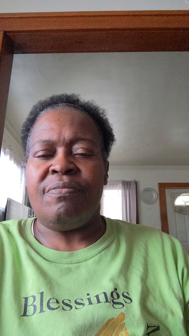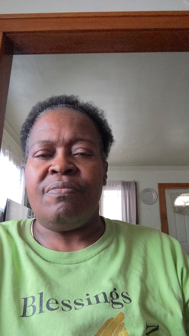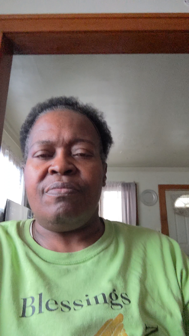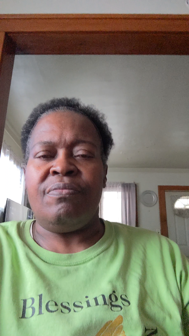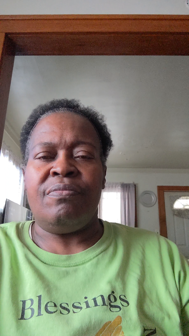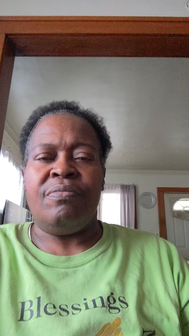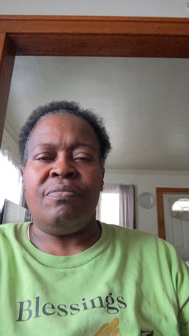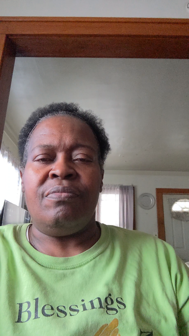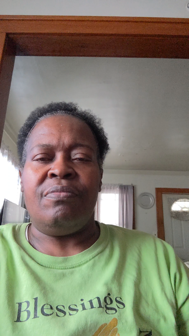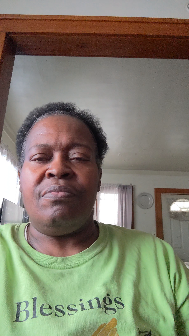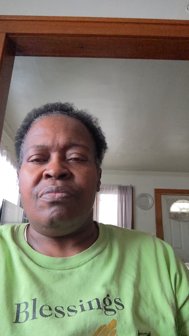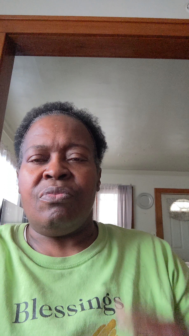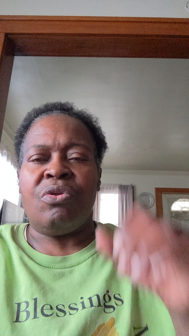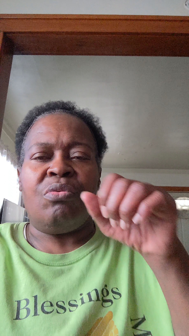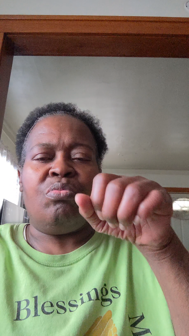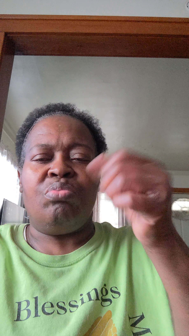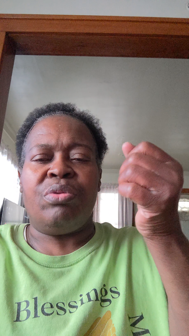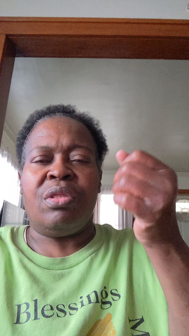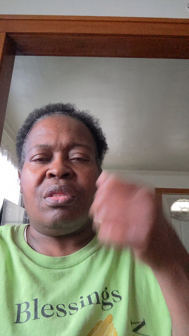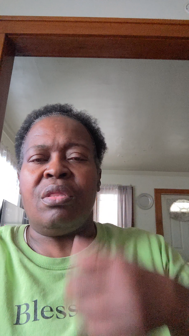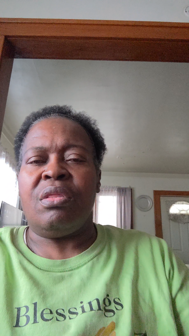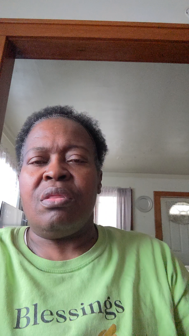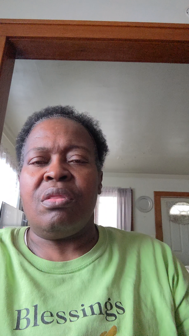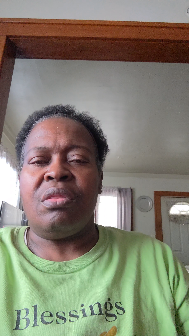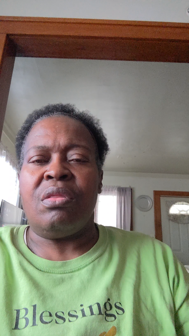break